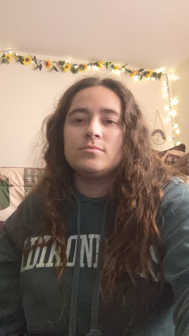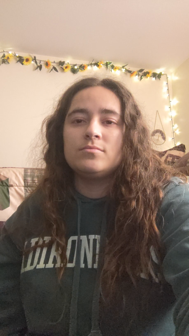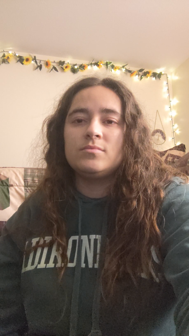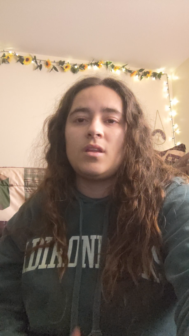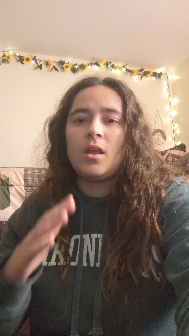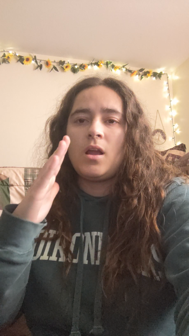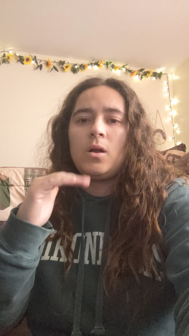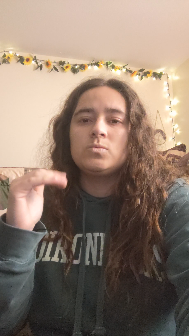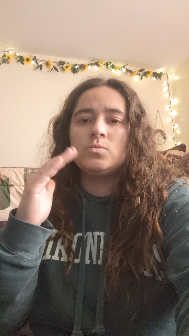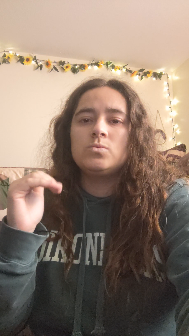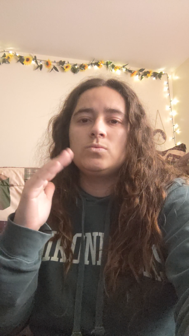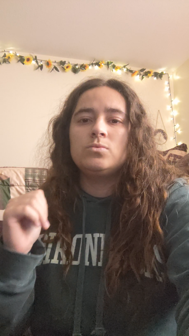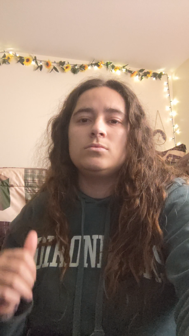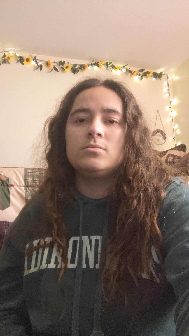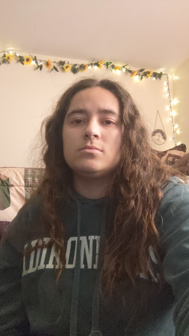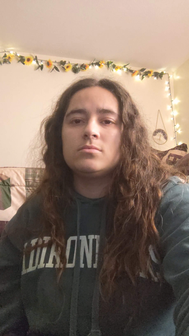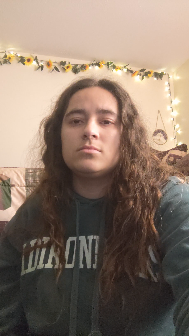downtown